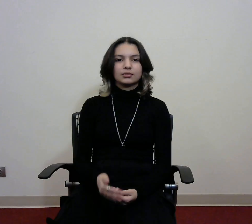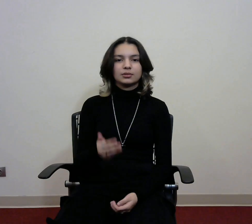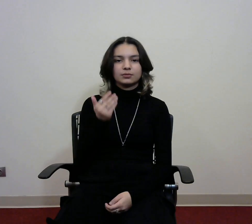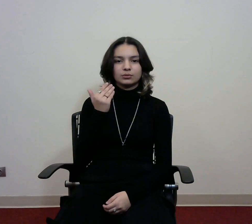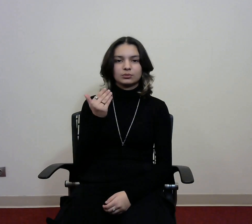siz